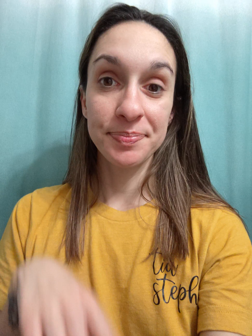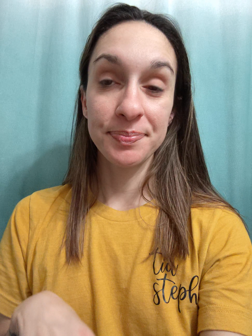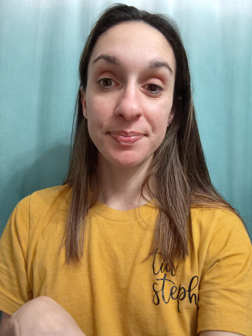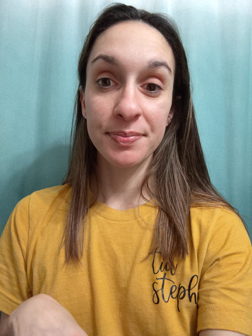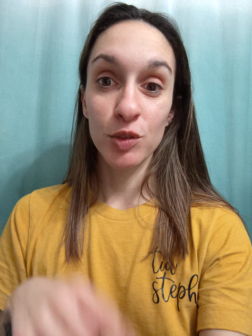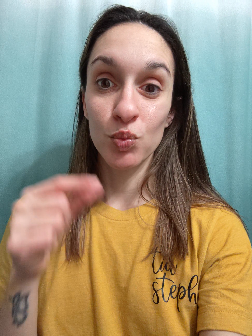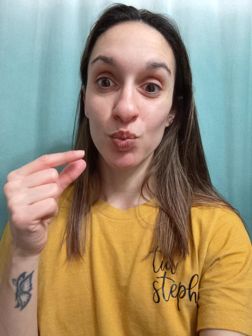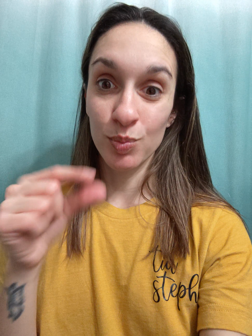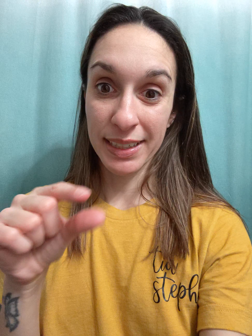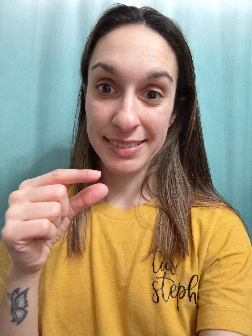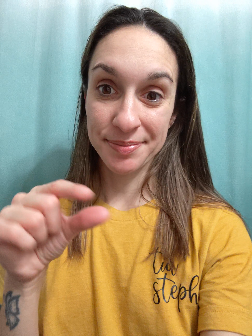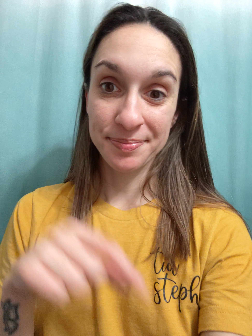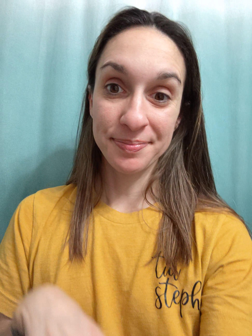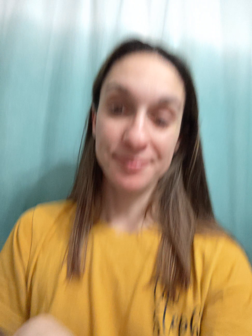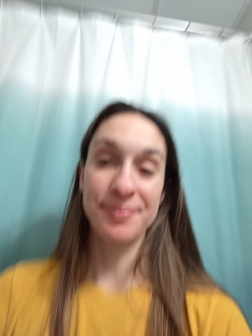green